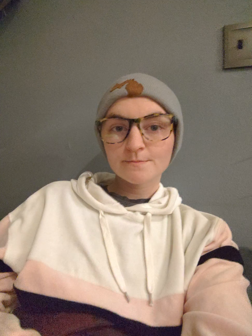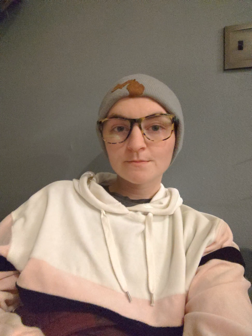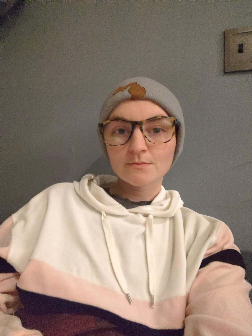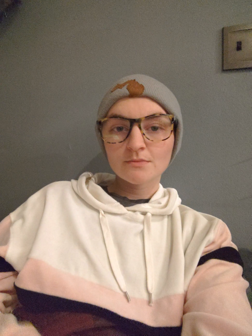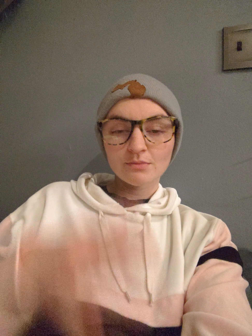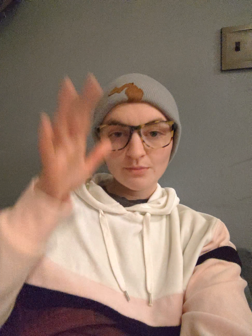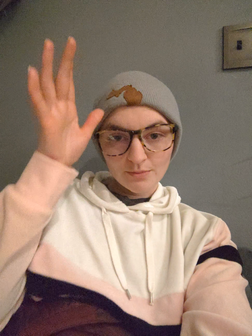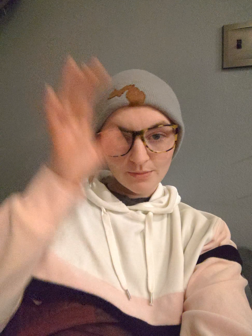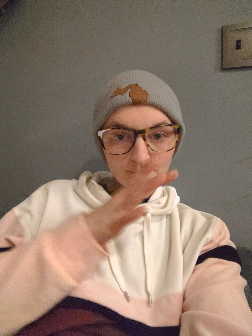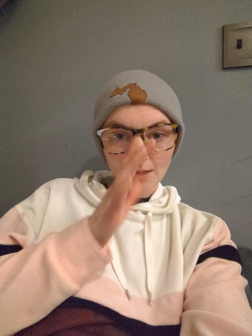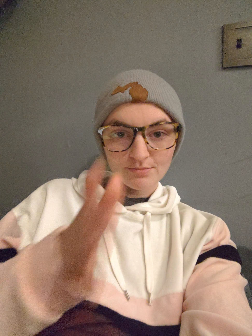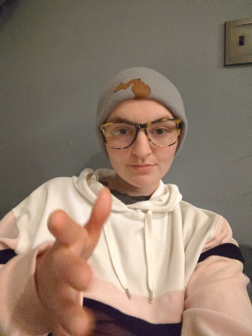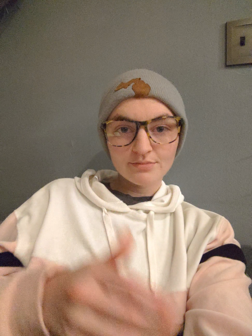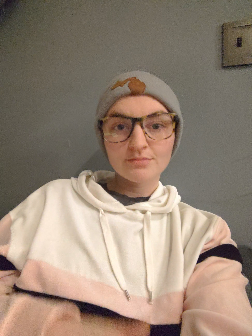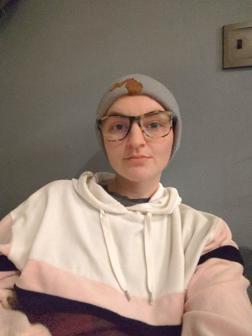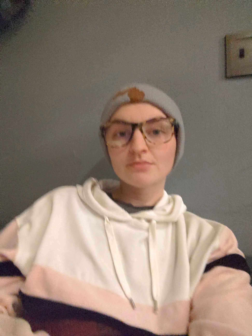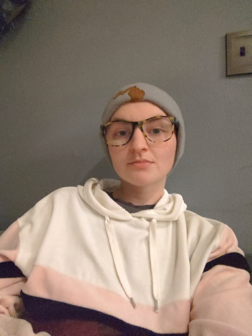grandma